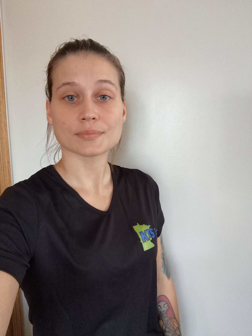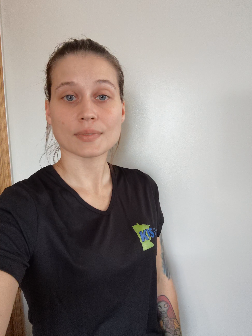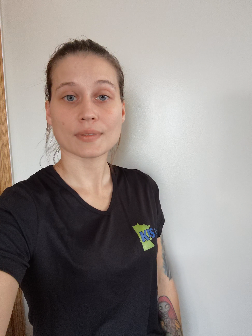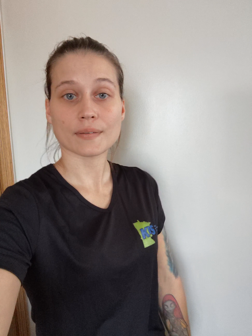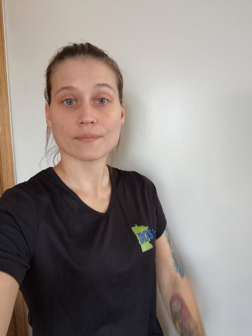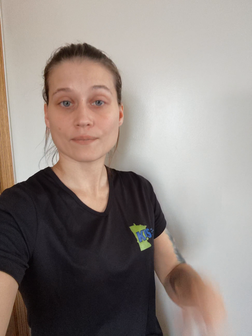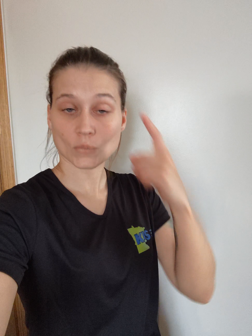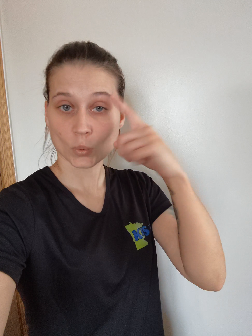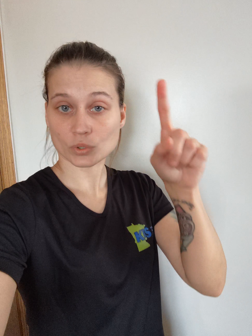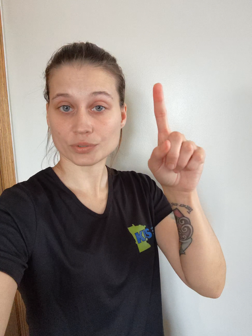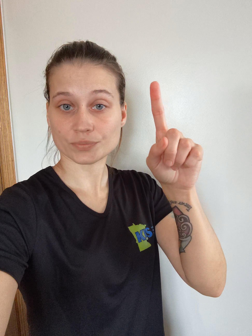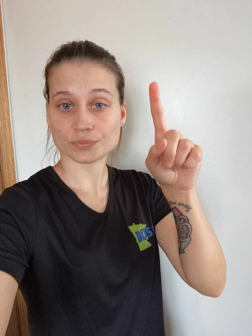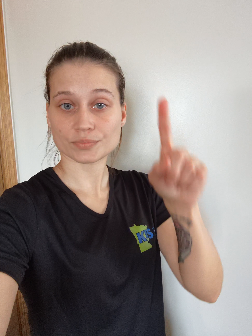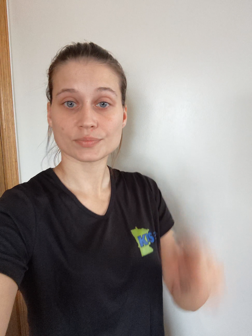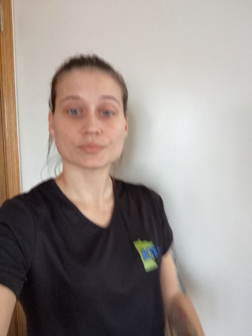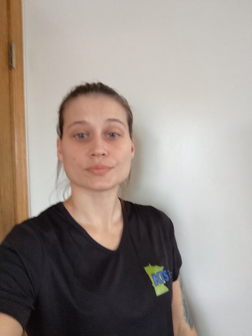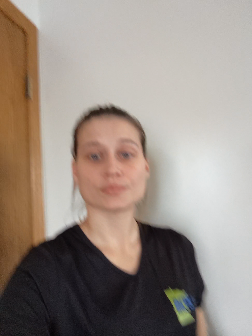for